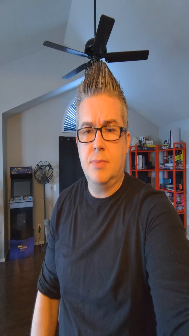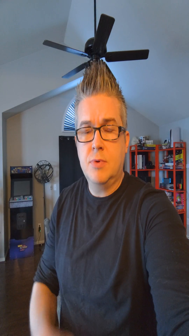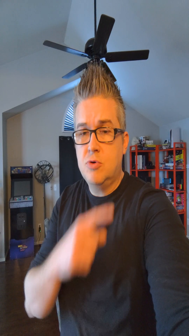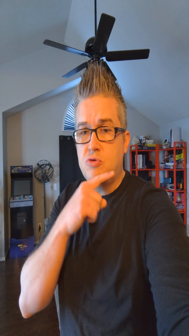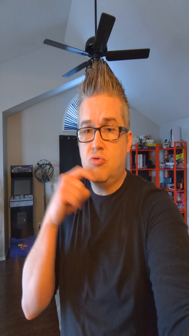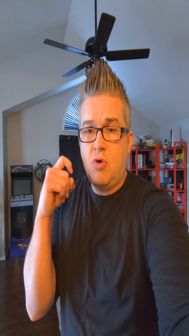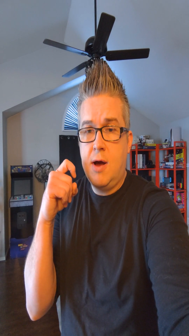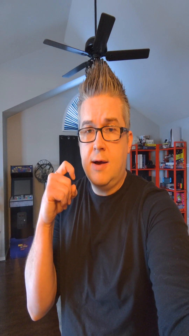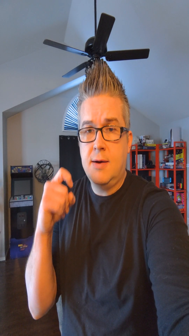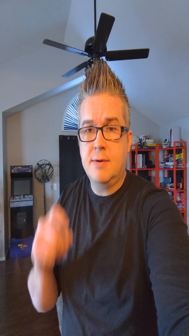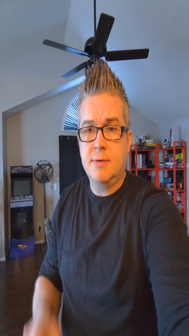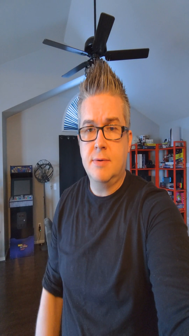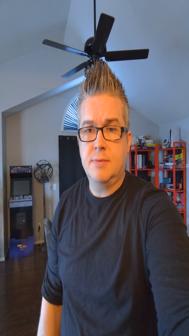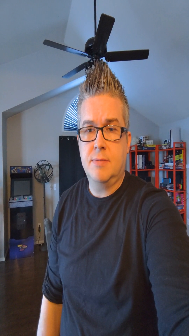dry